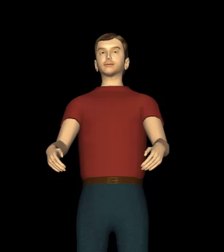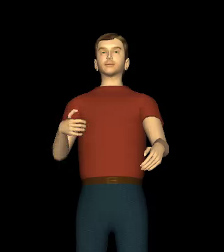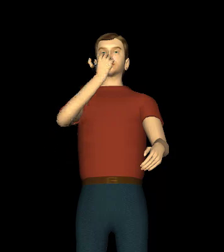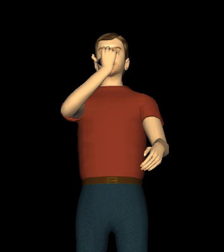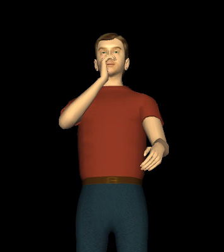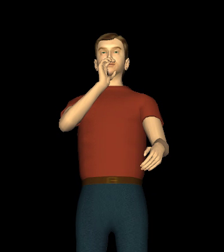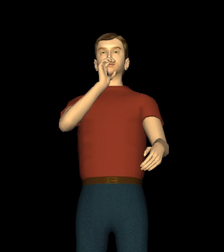حار